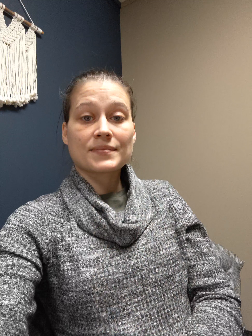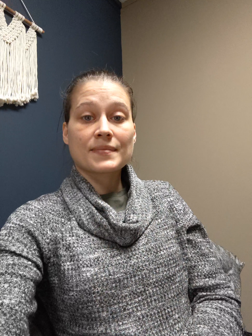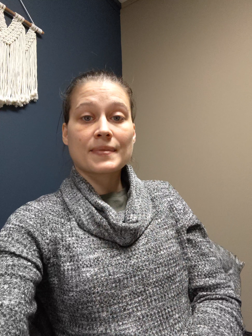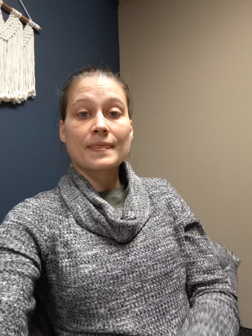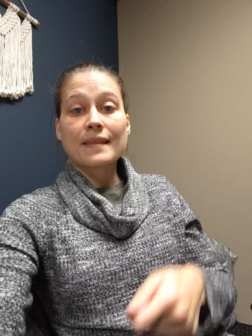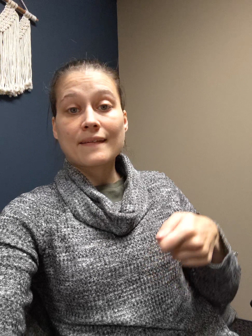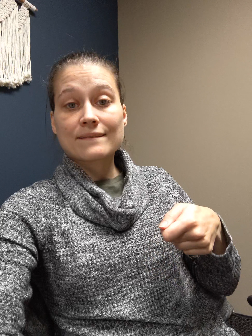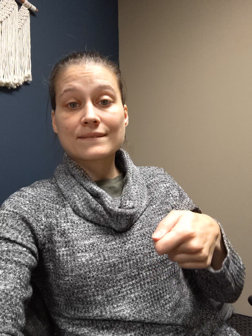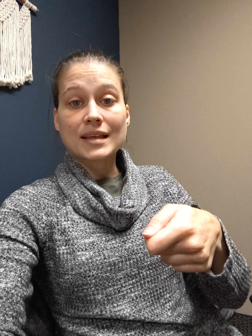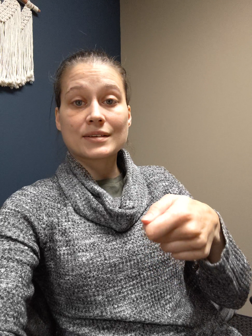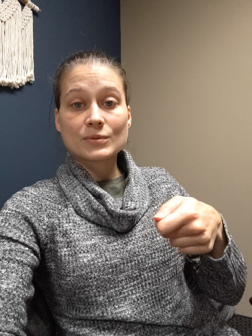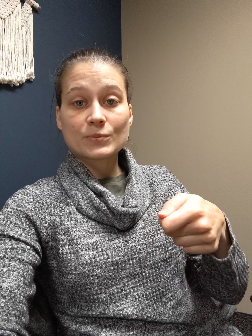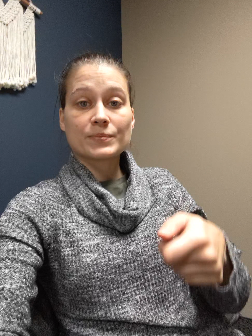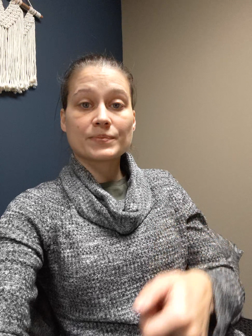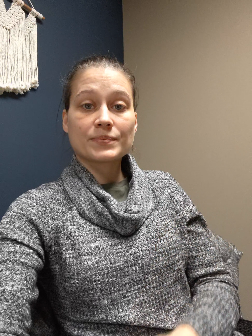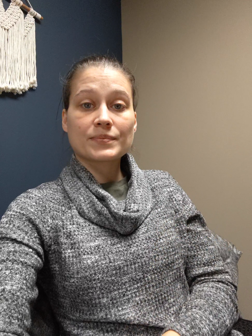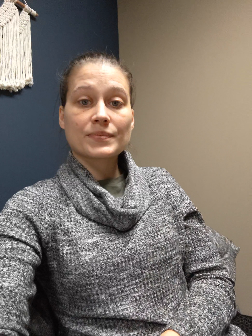vacuum